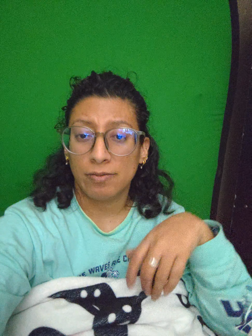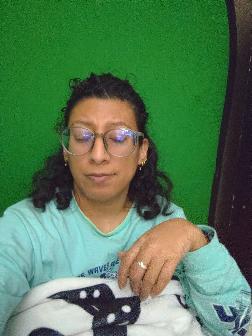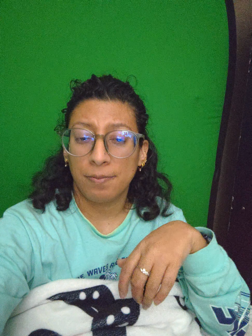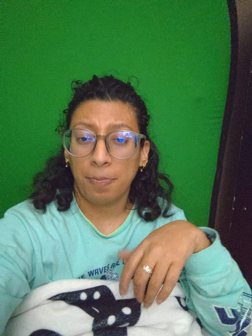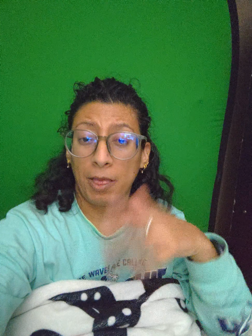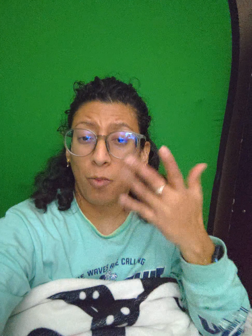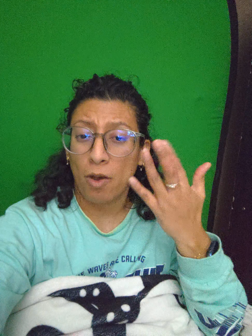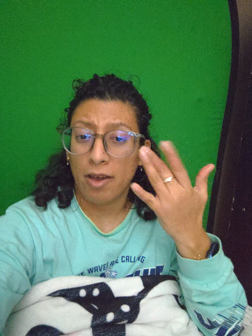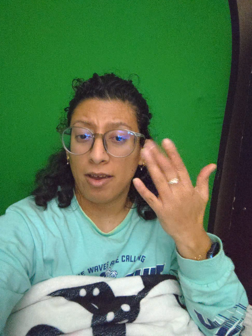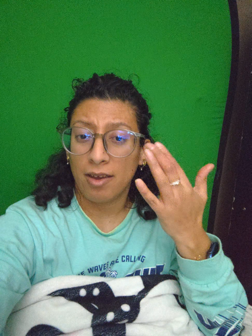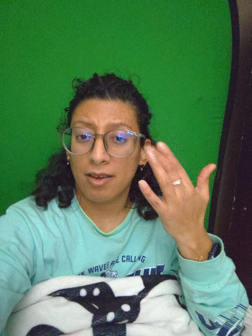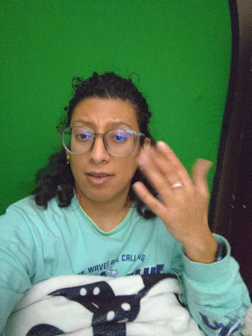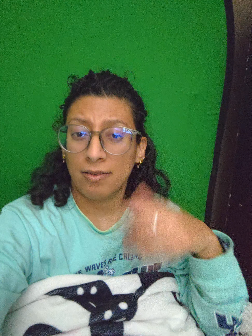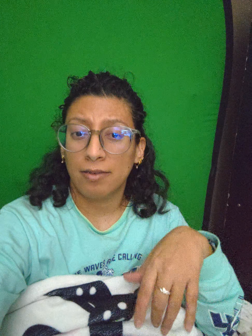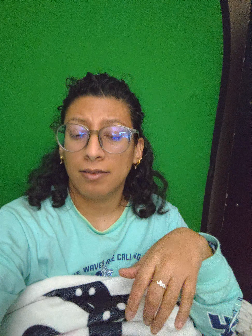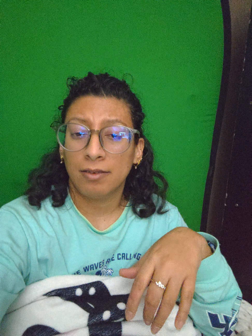wait